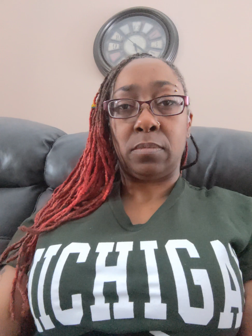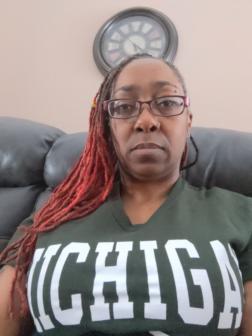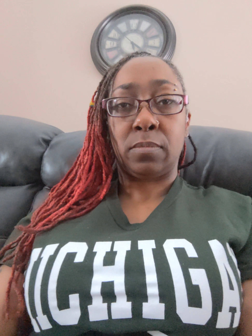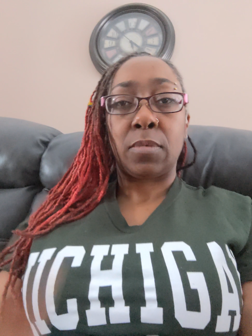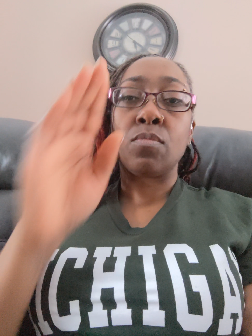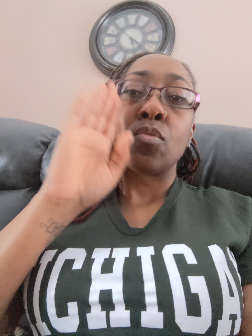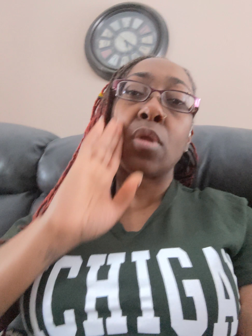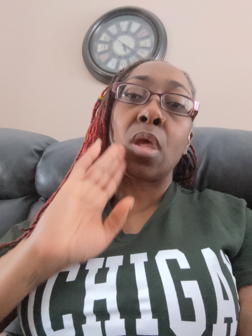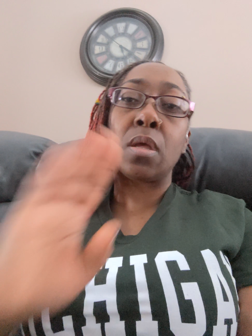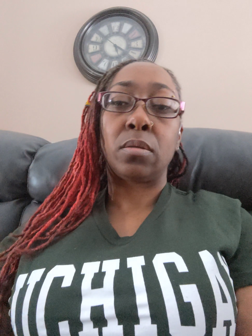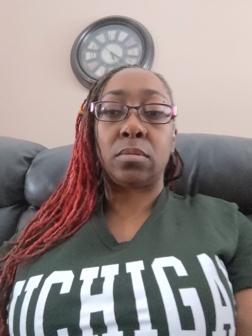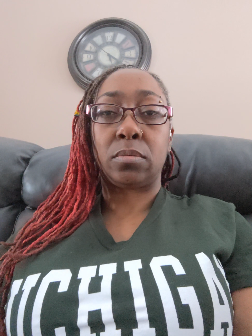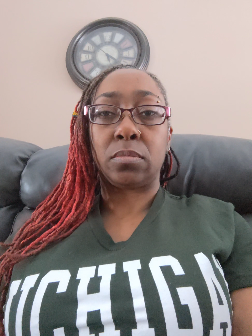brown